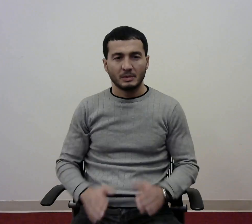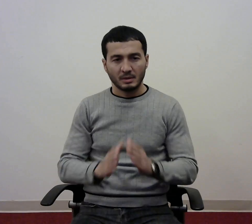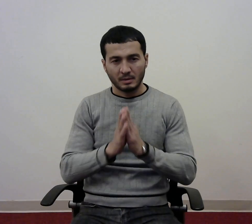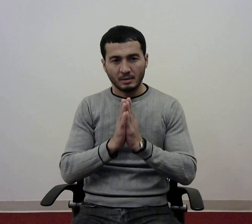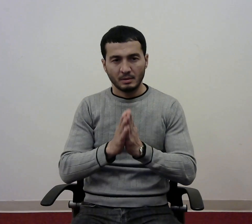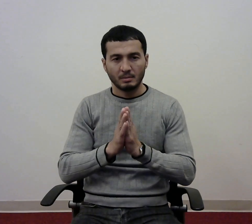xahiş